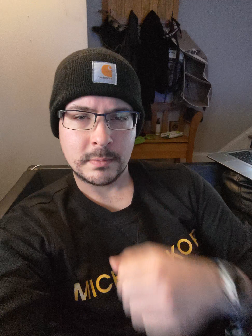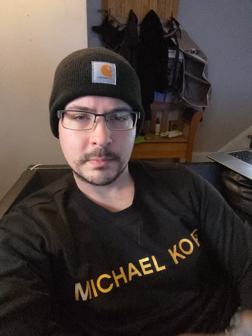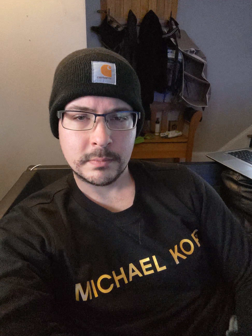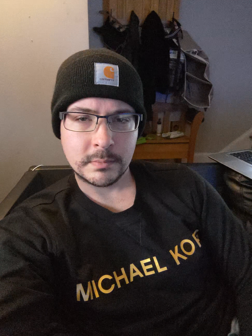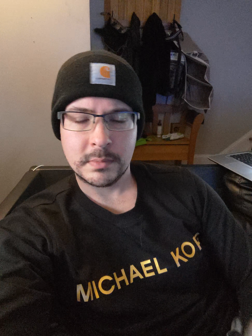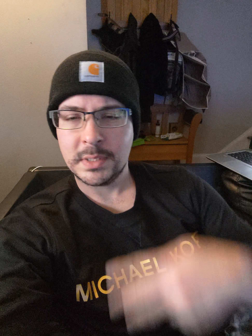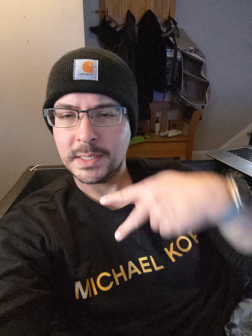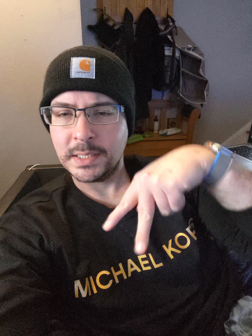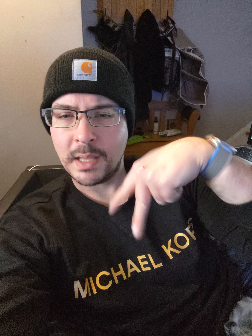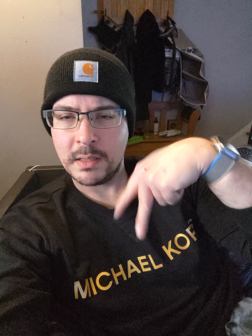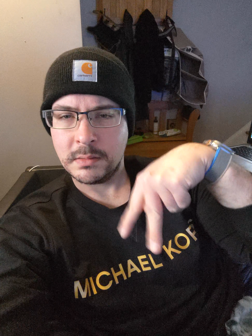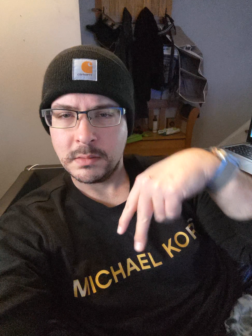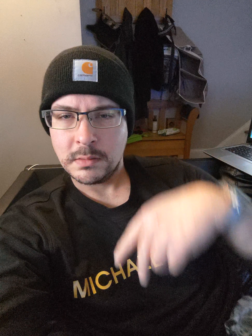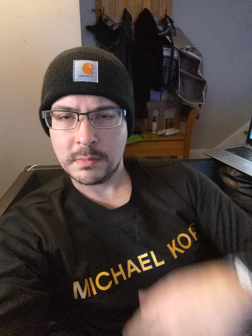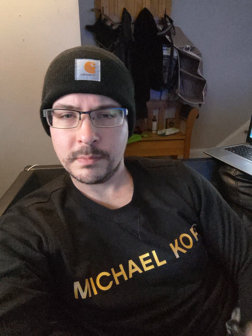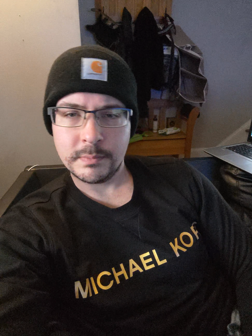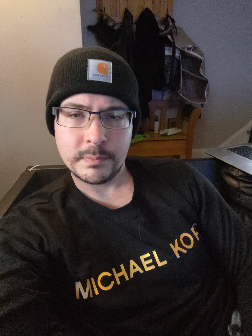dance